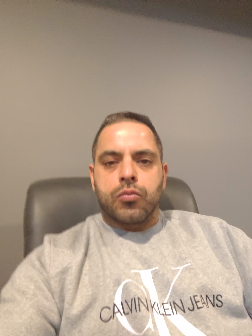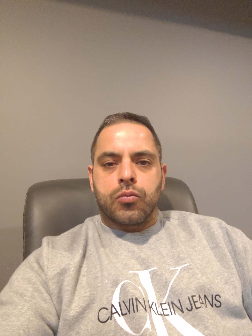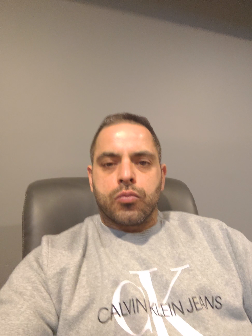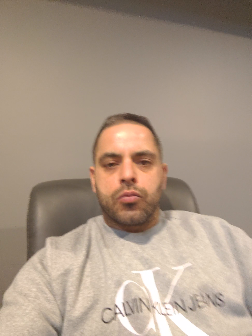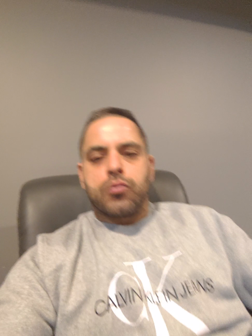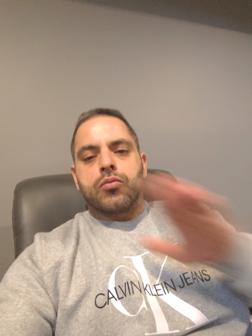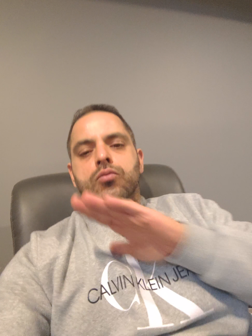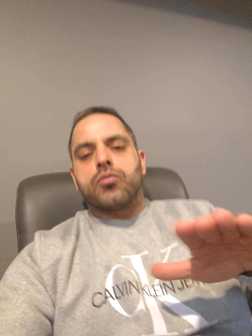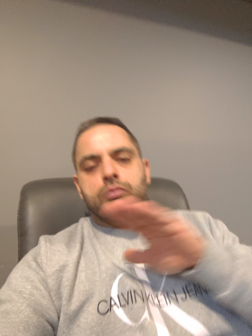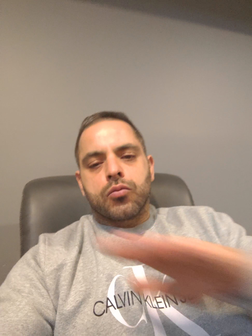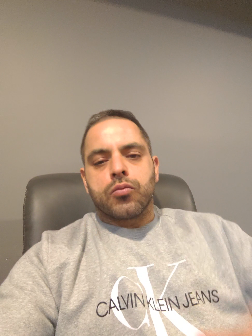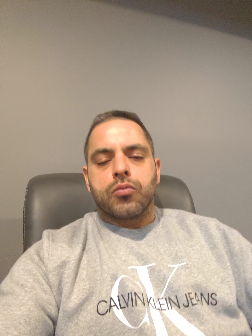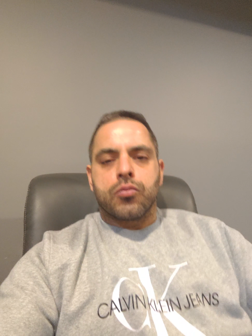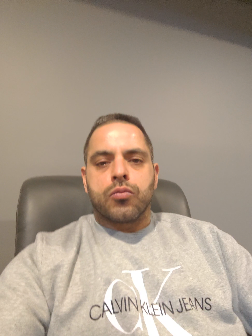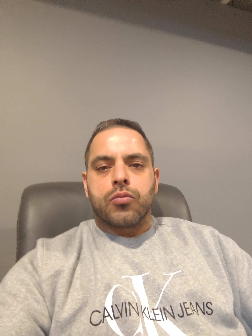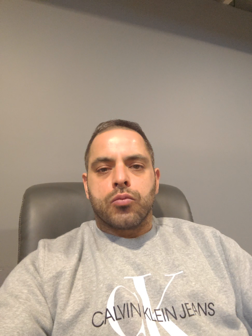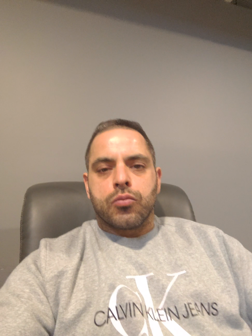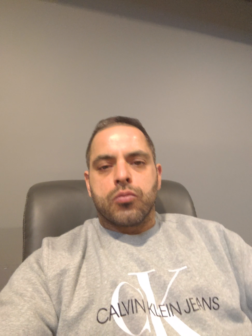clean